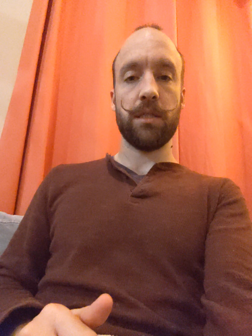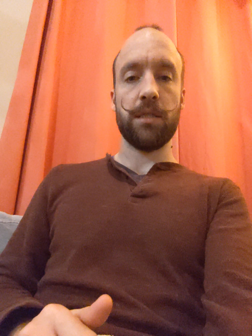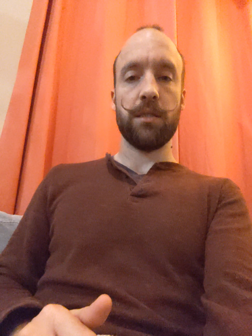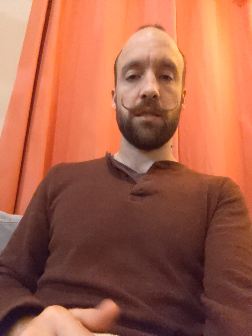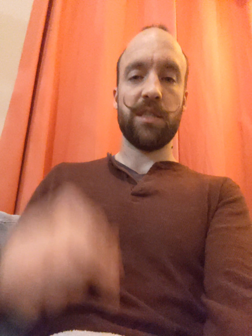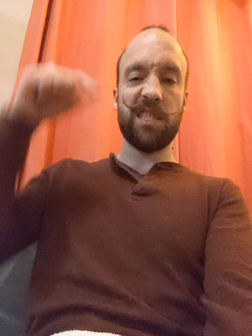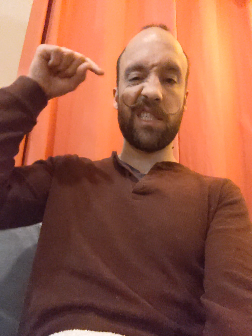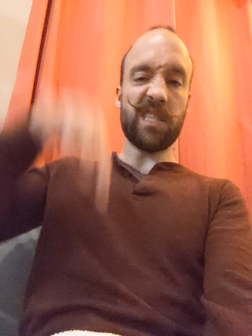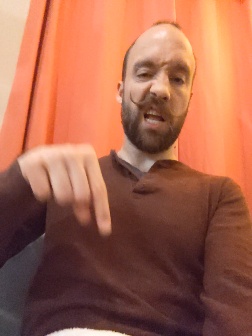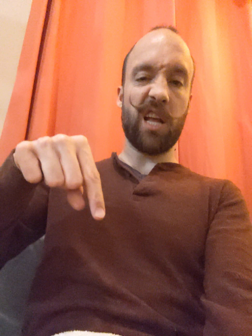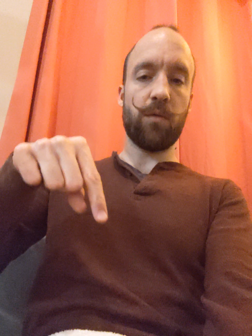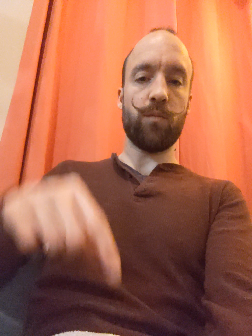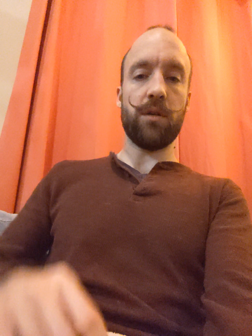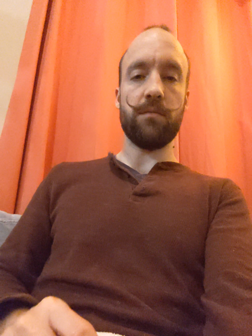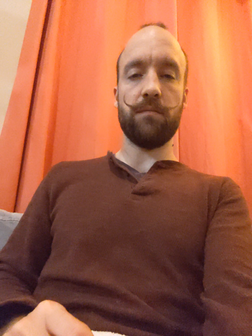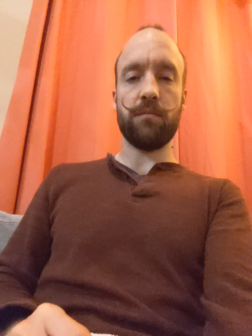down